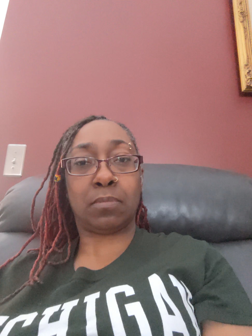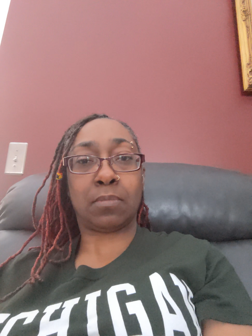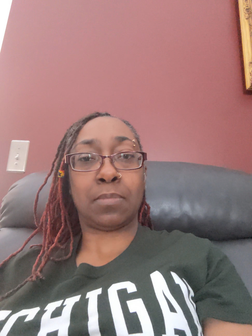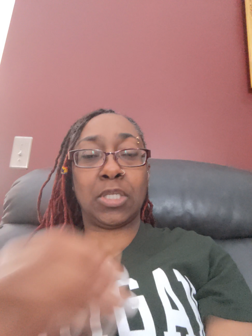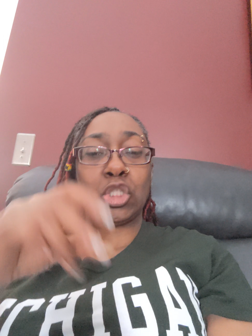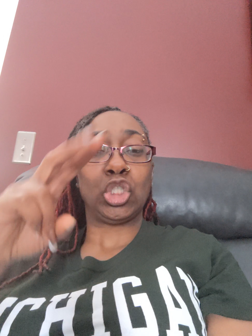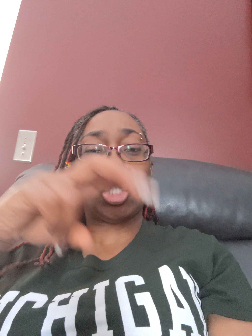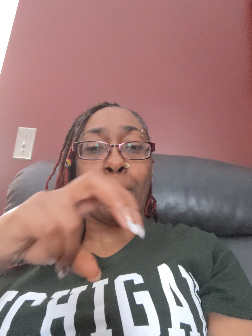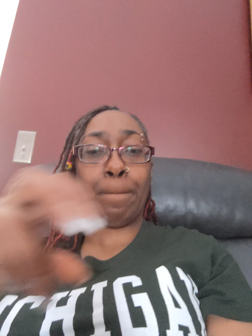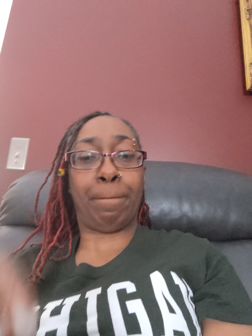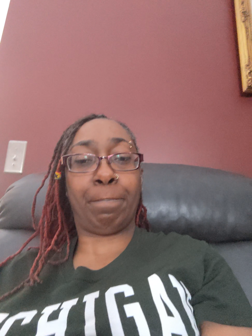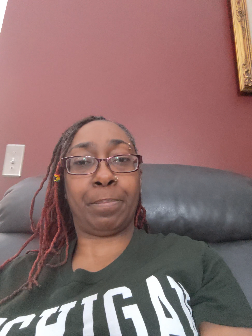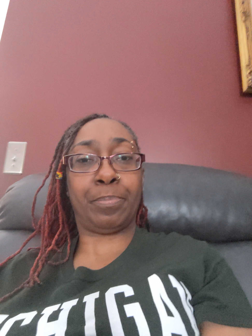jump